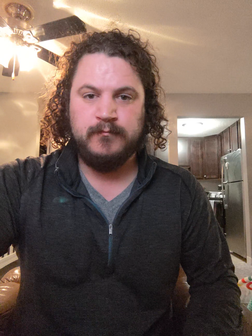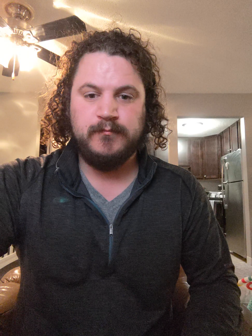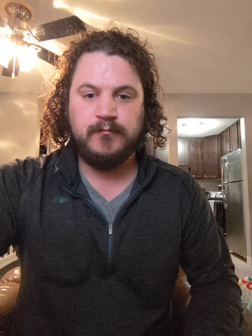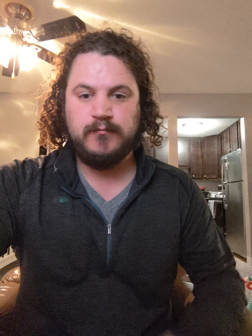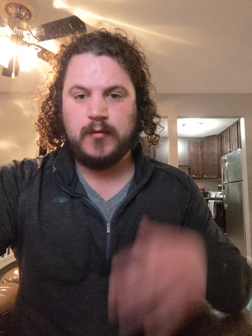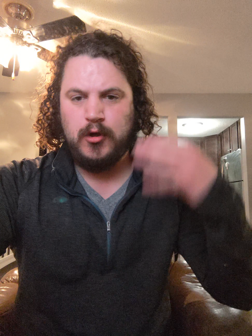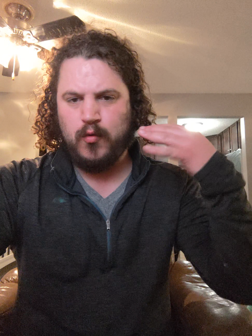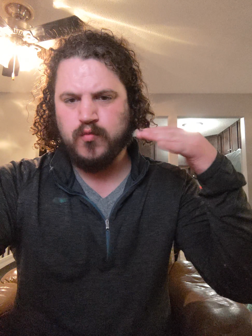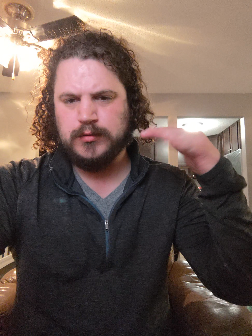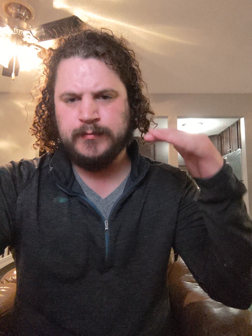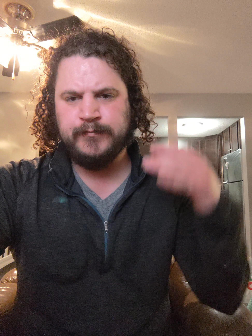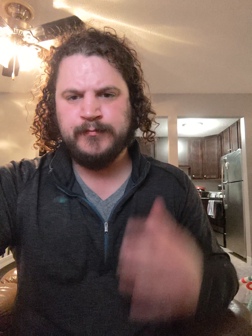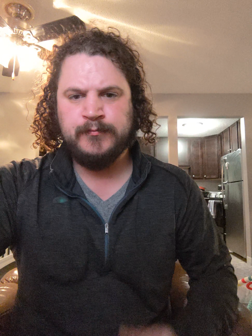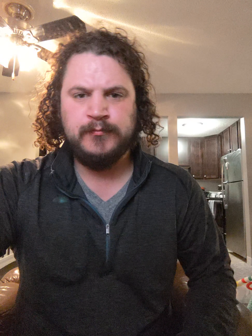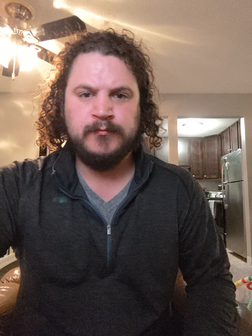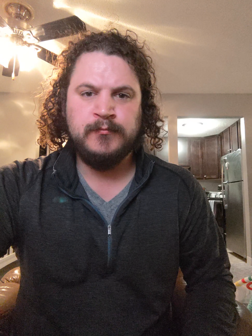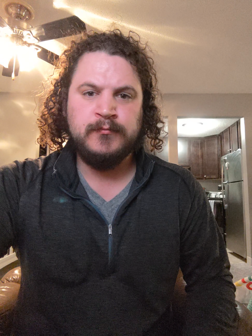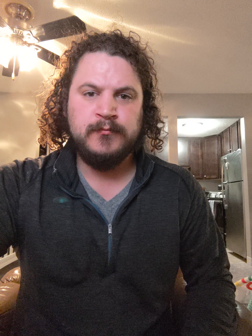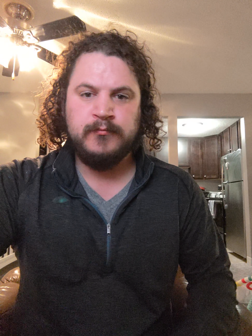noisy